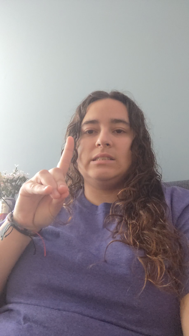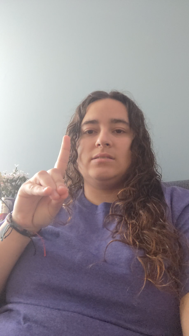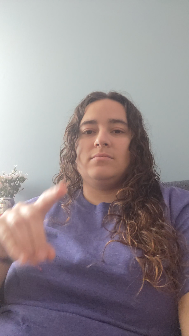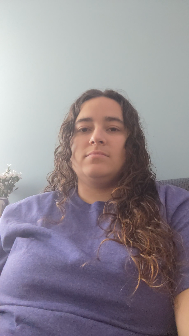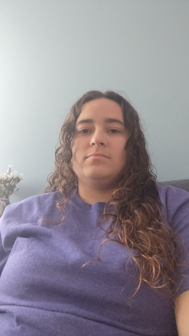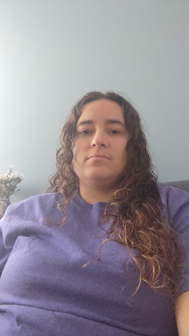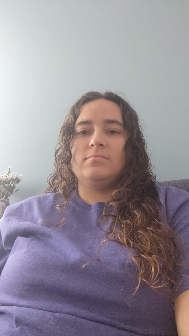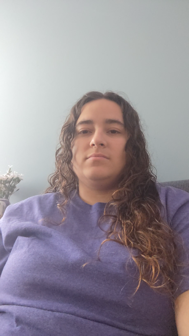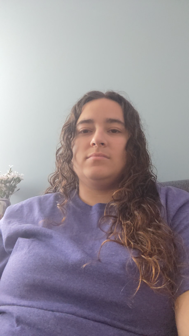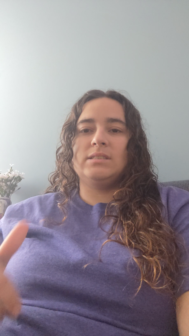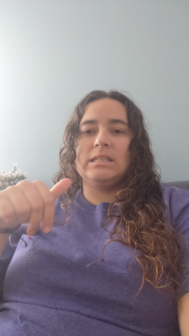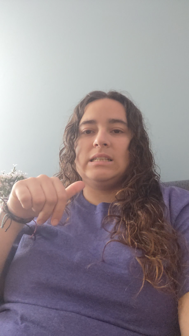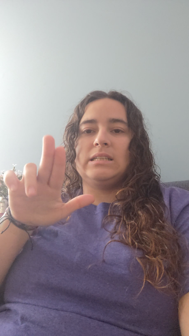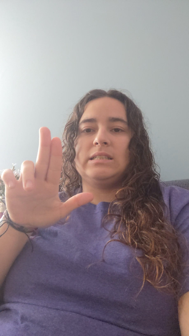lick